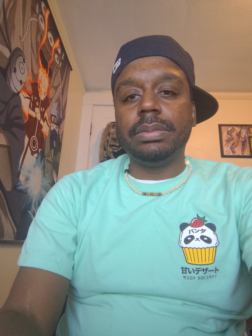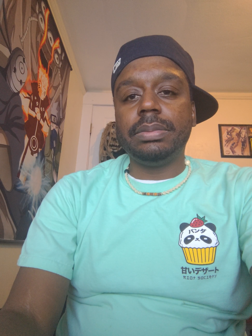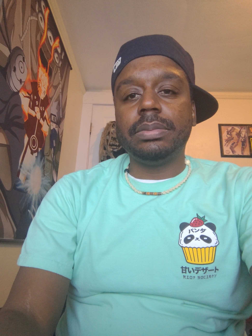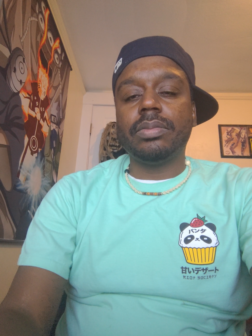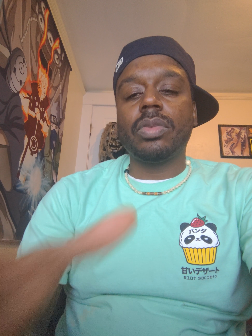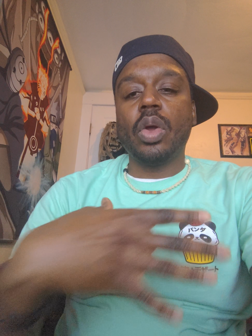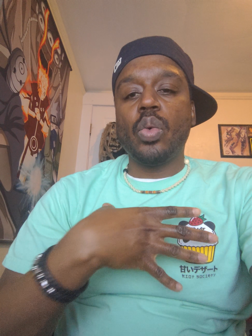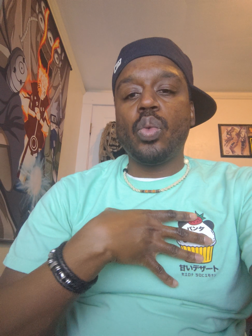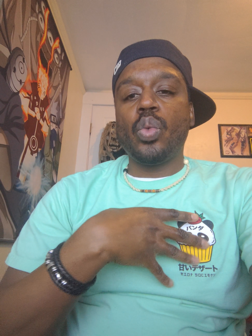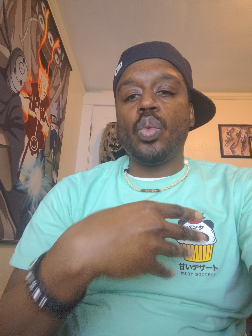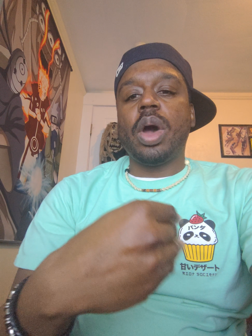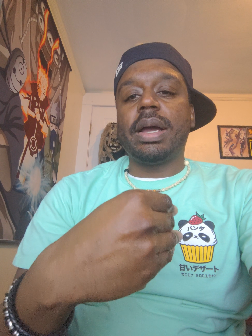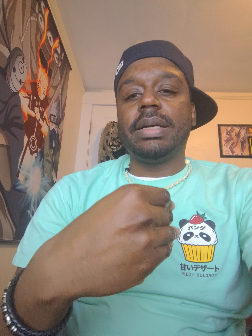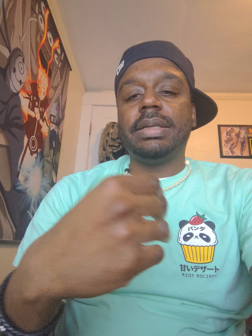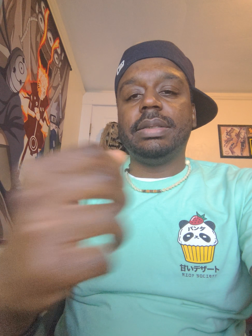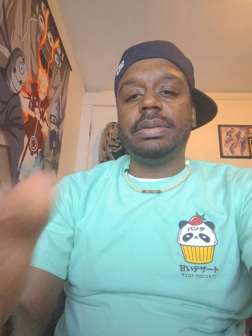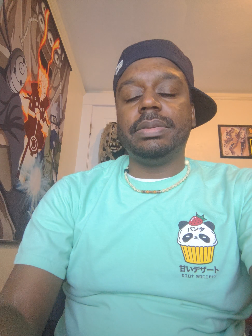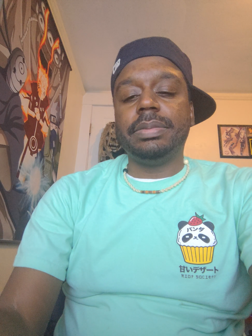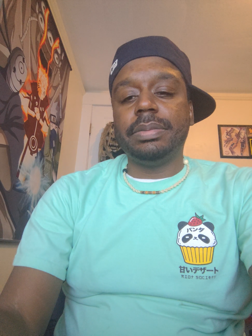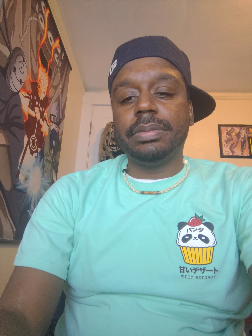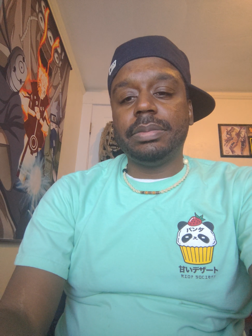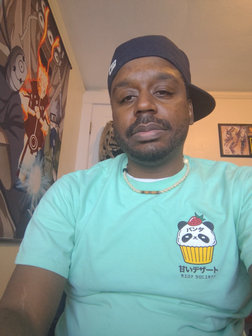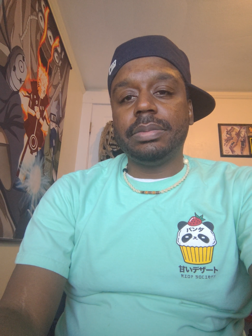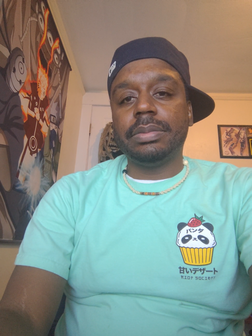white